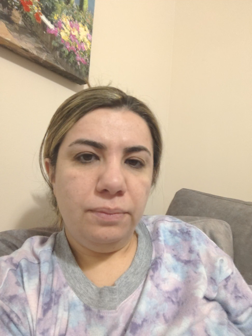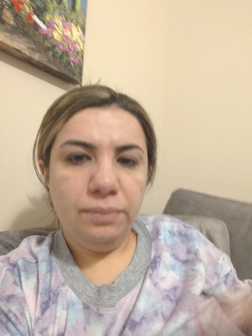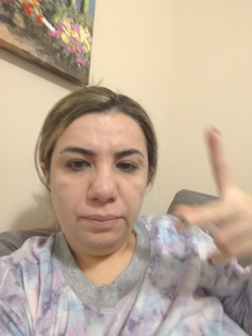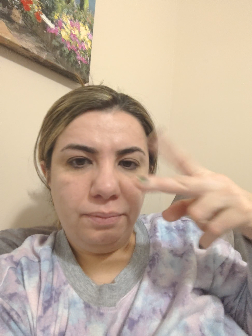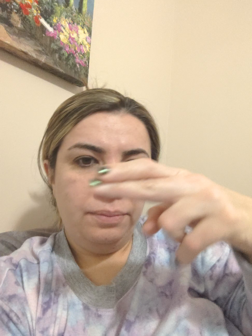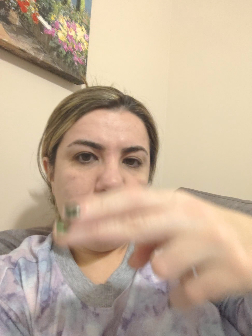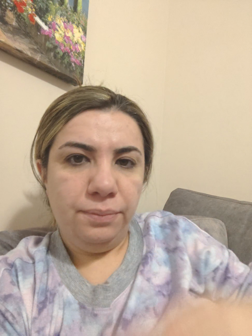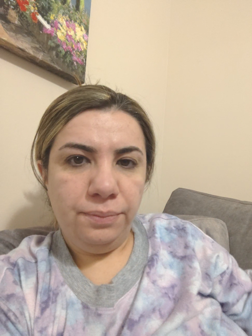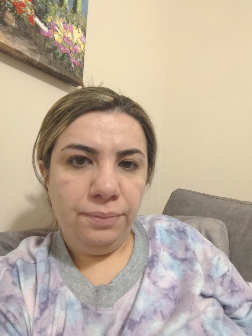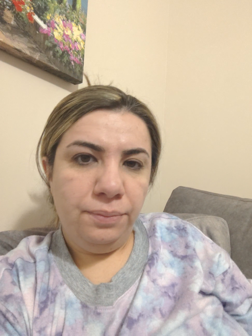scissors